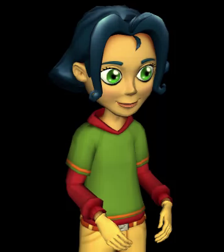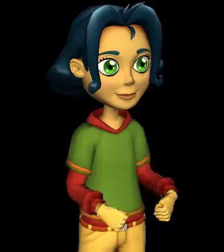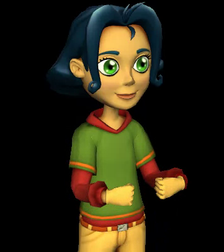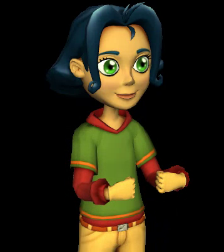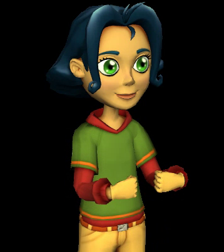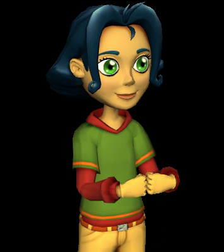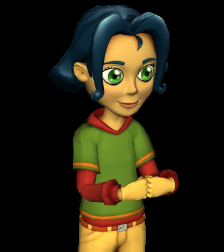حادث